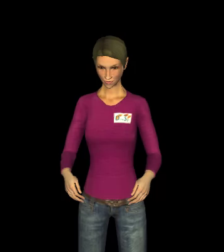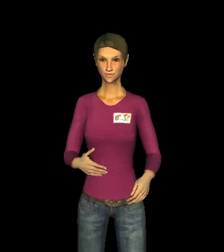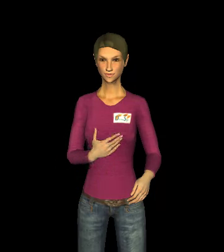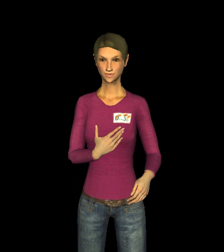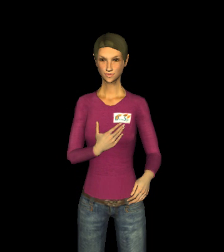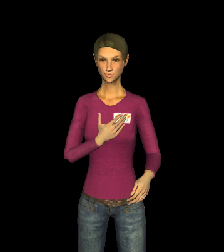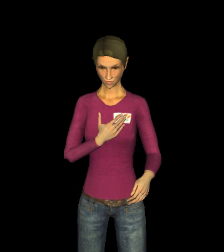لي